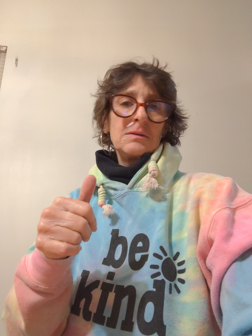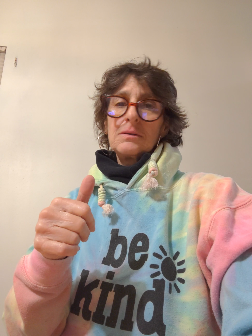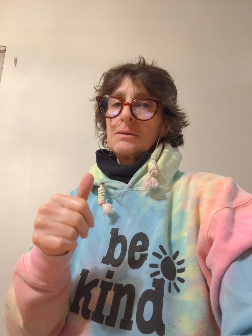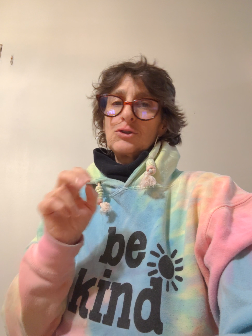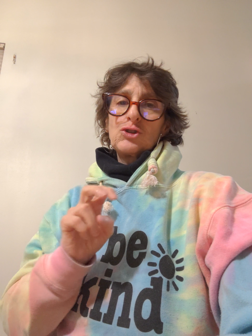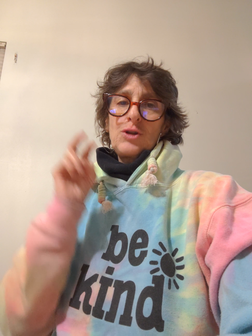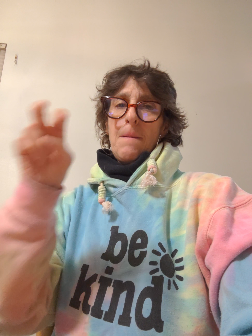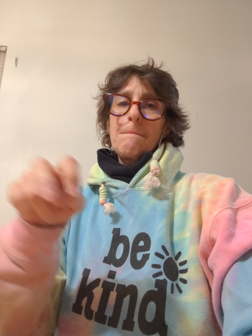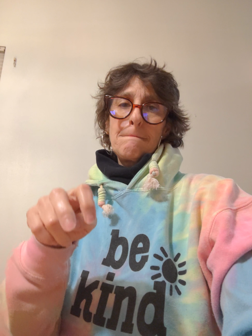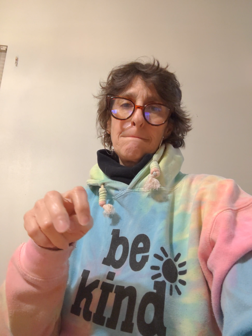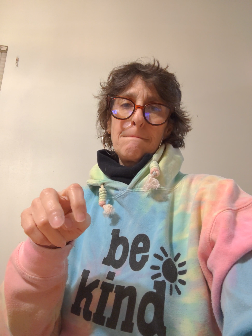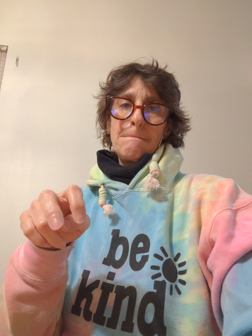jump